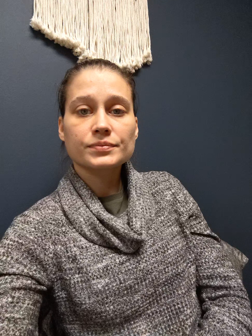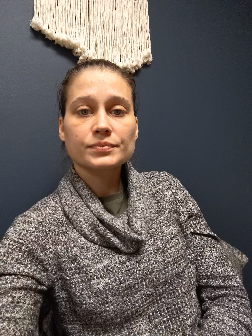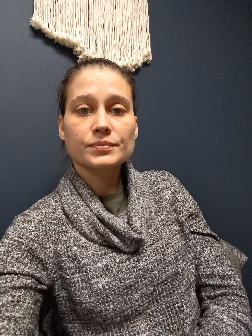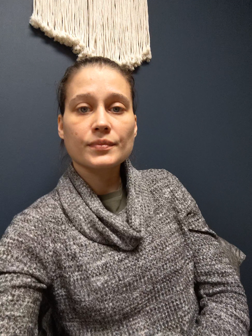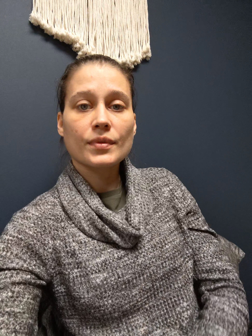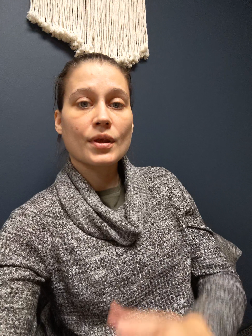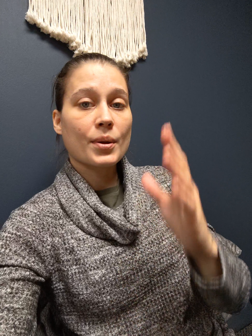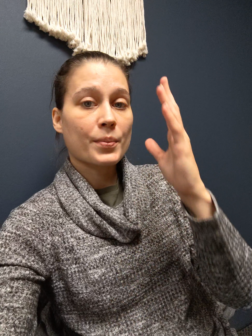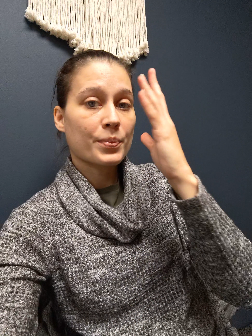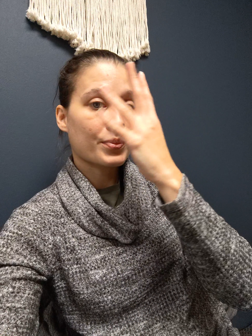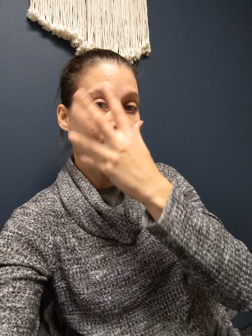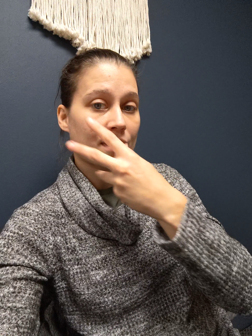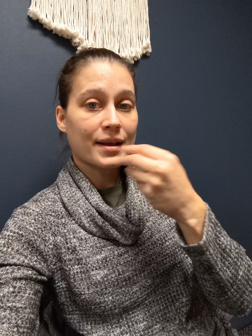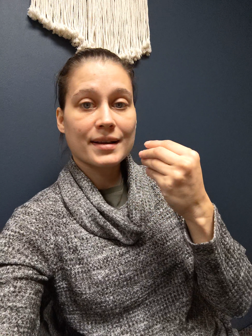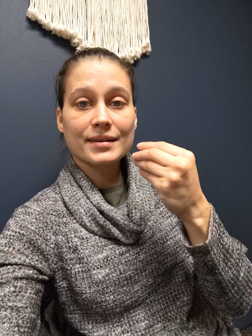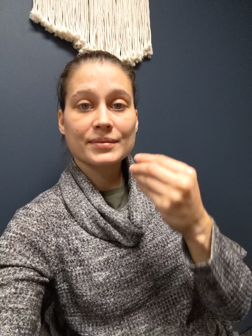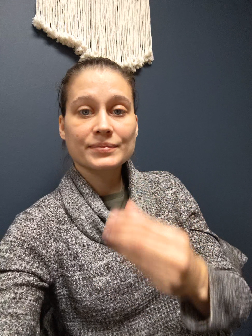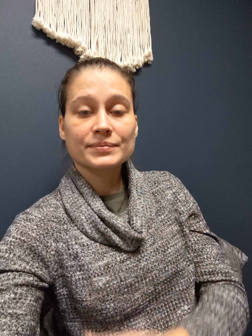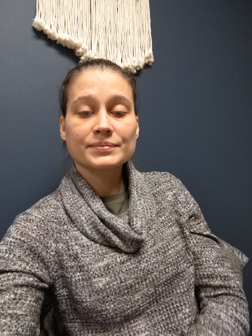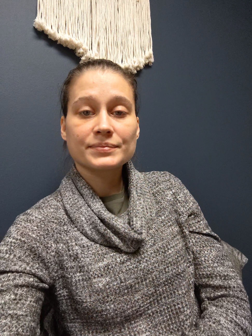pretty